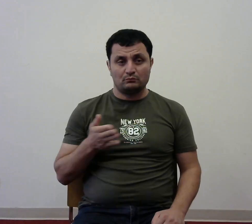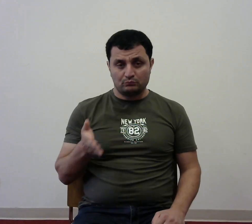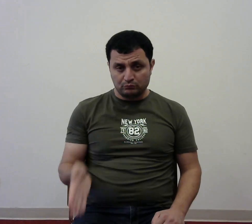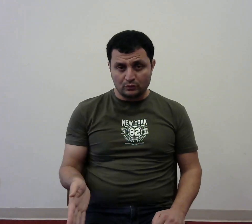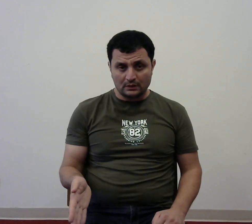burda